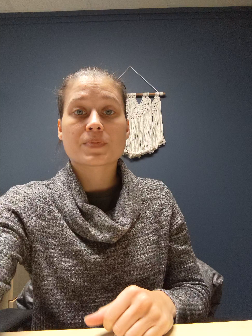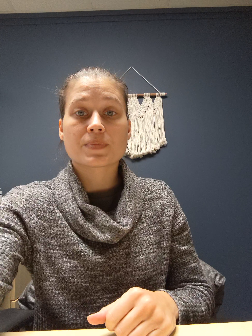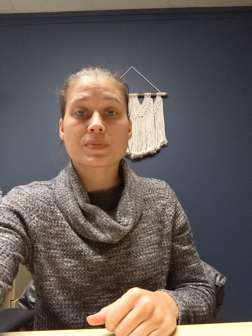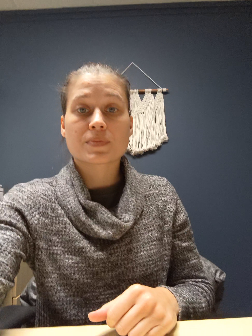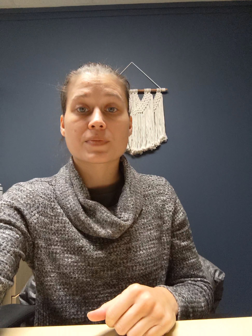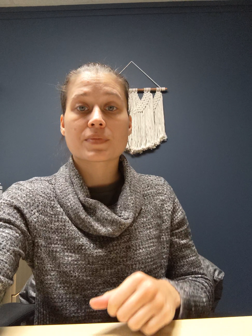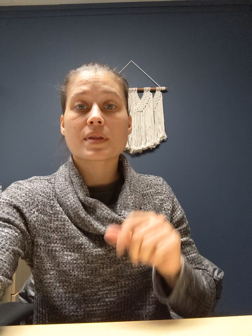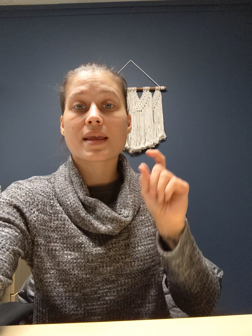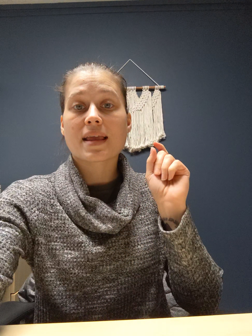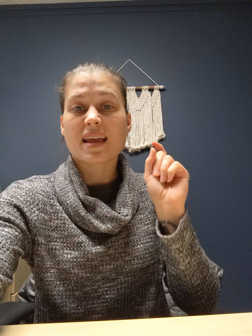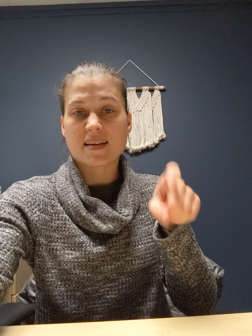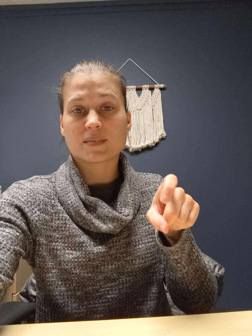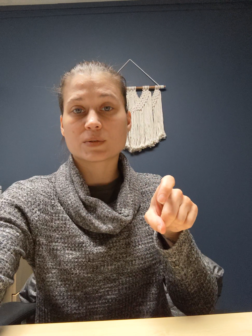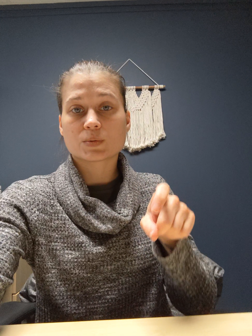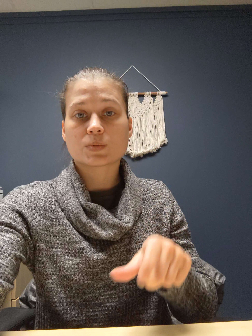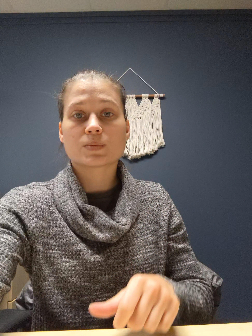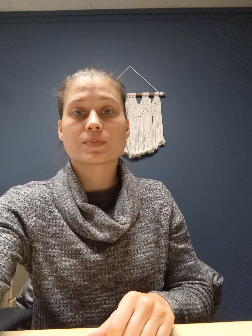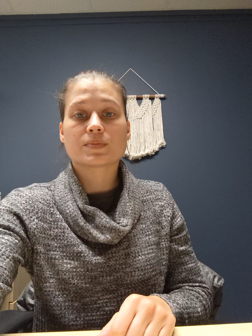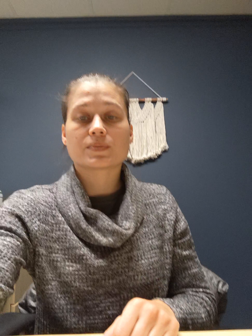have to